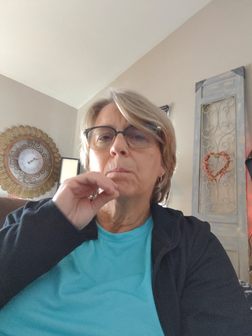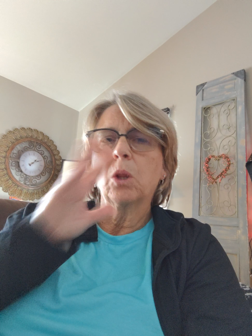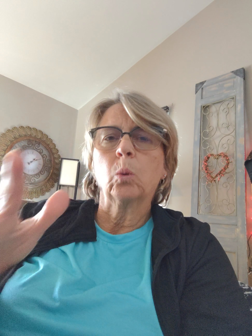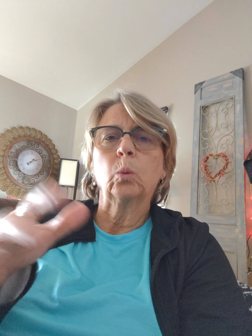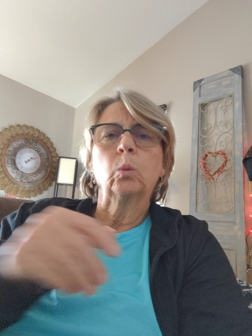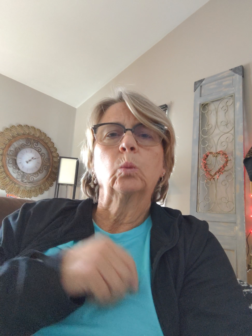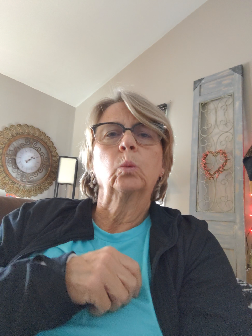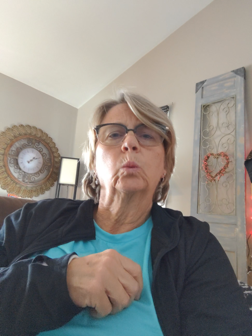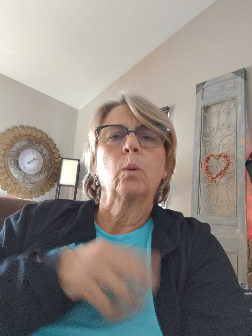balloon